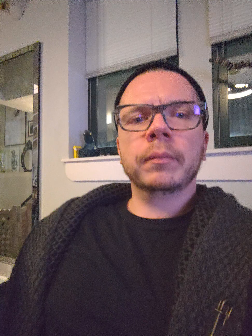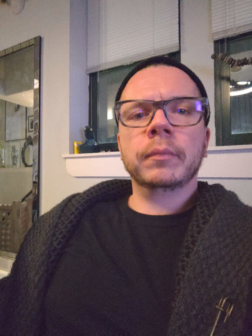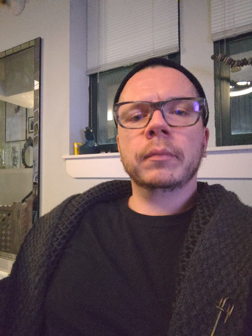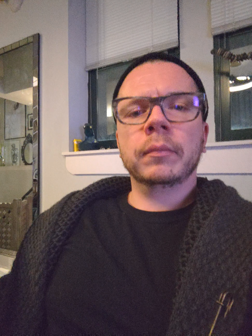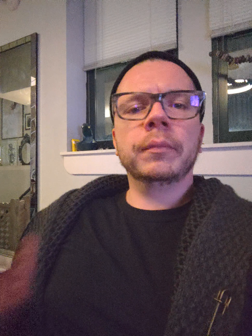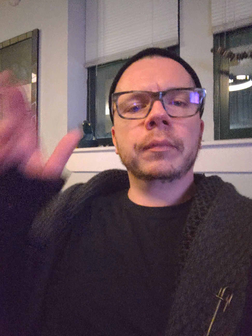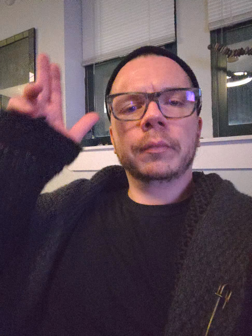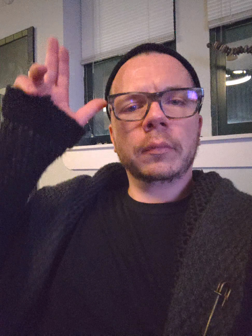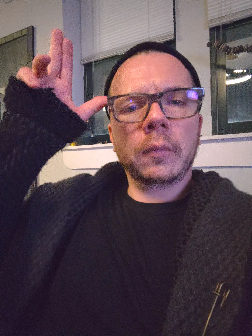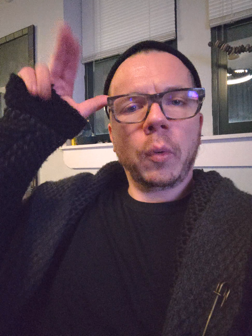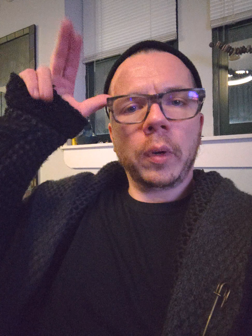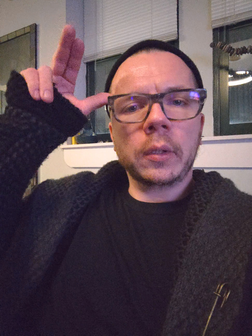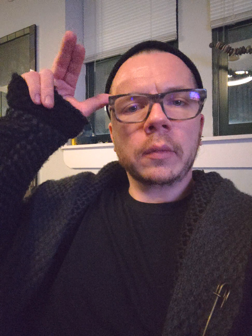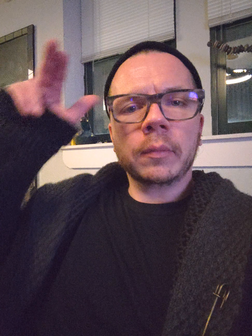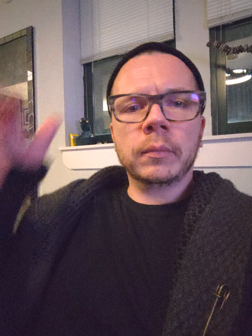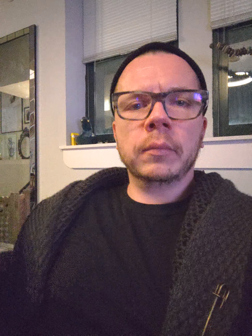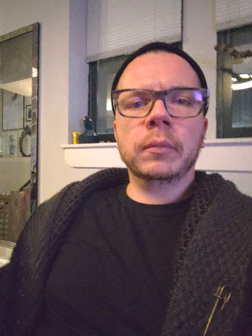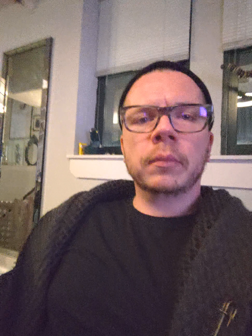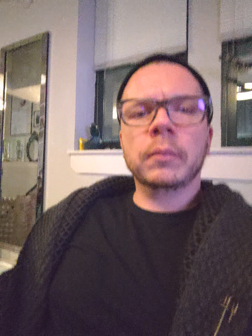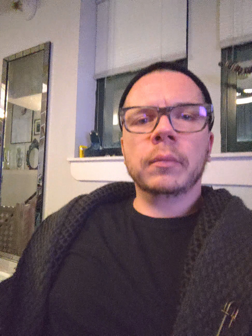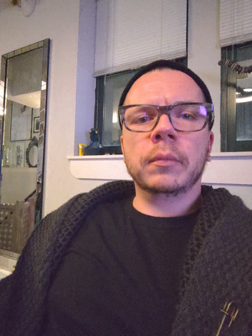horse